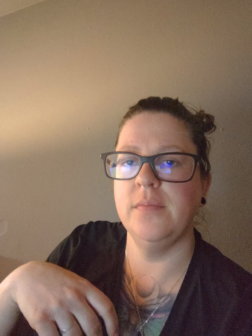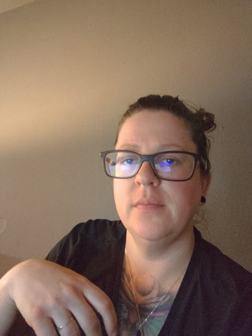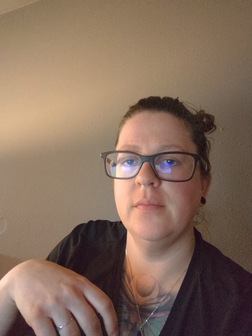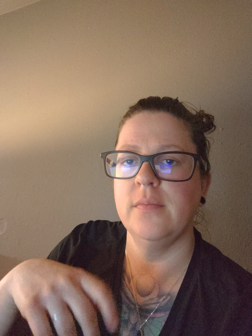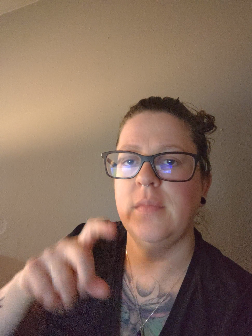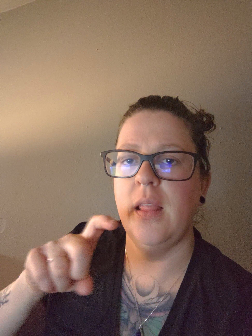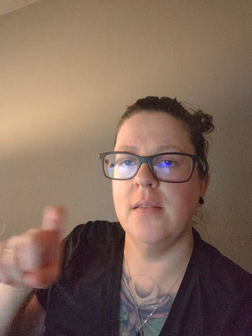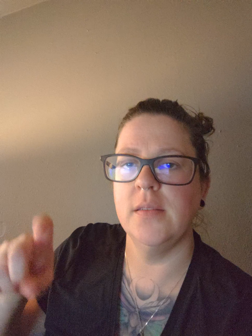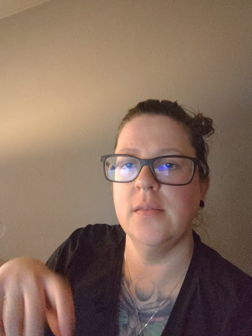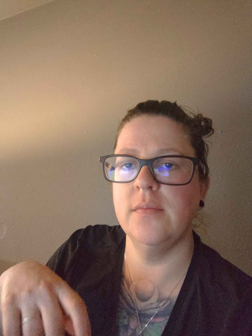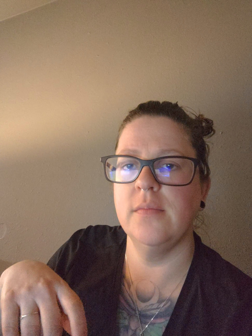closet